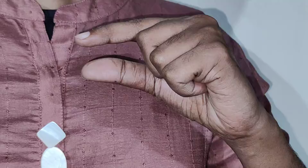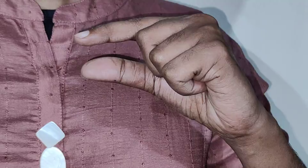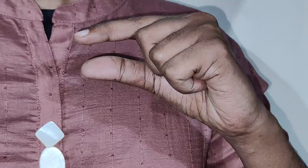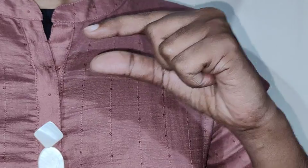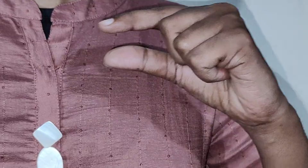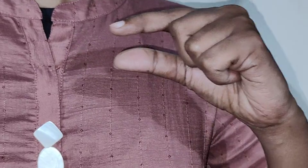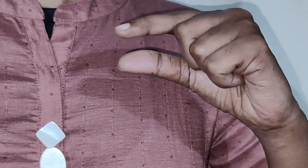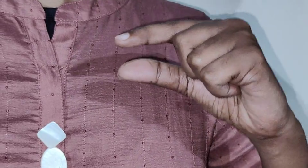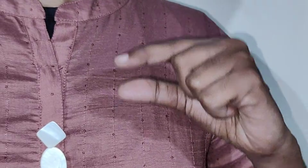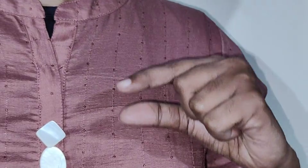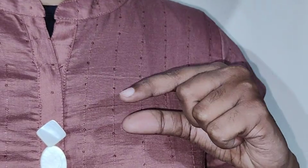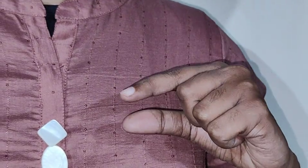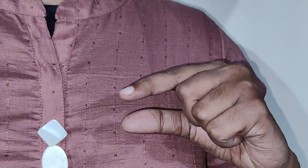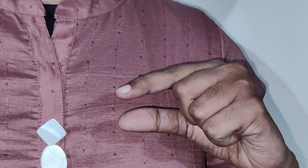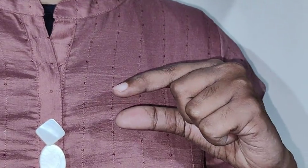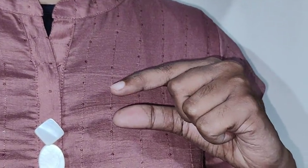ഊ